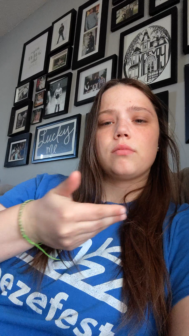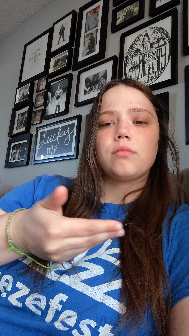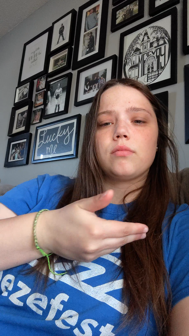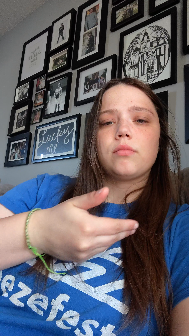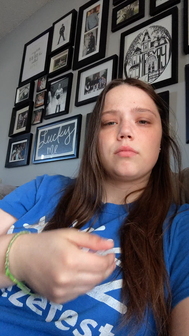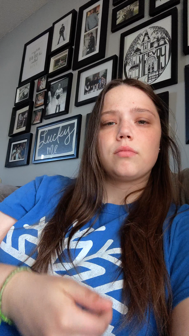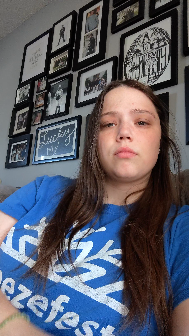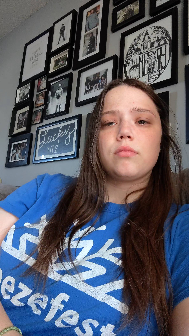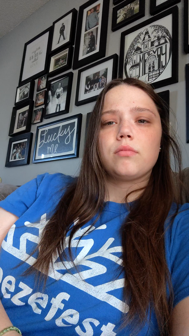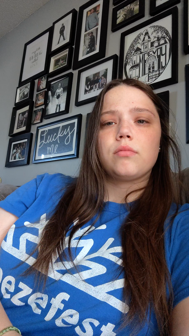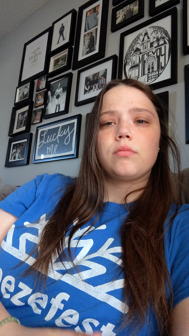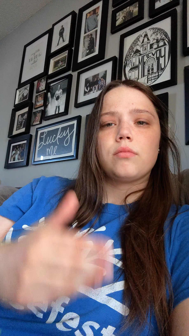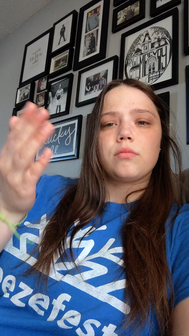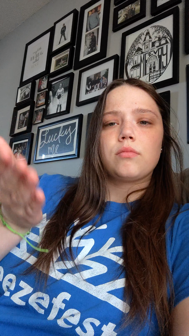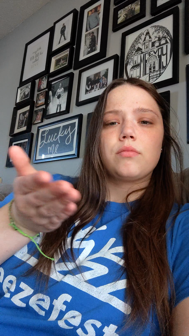carry